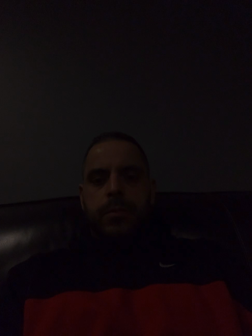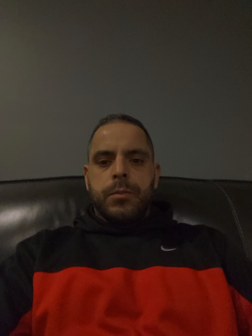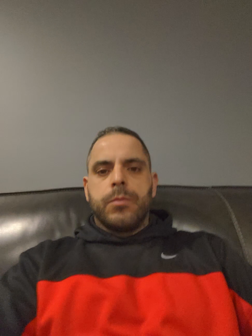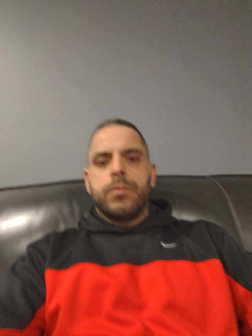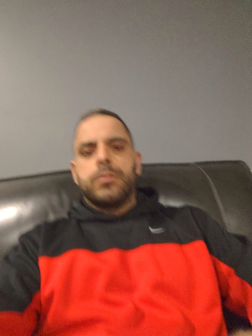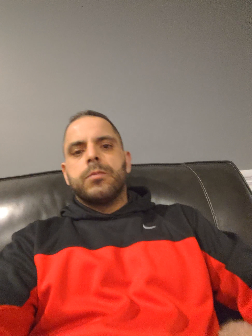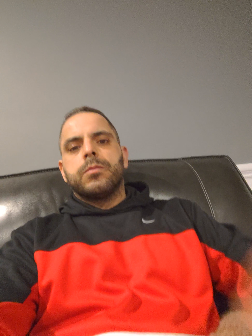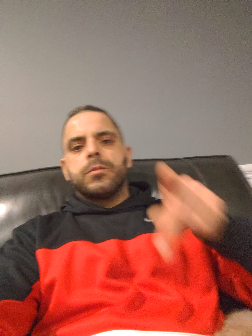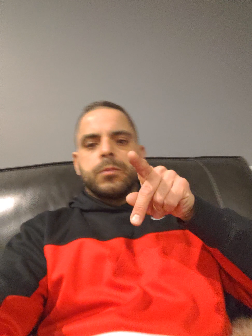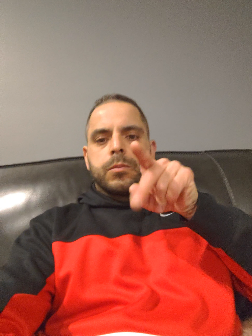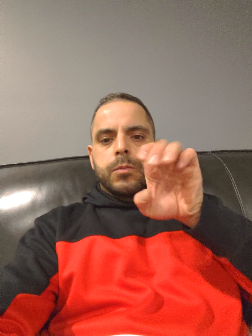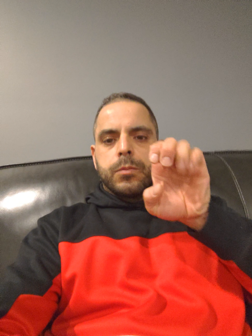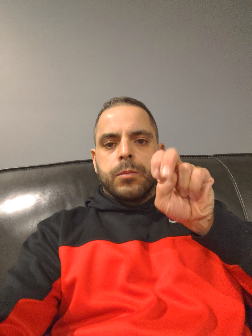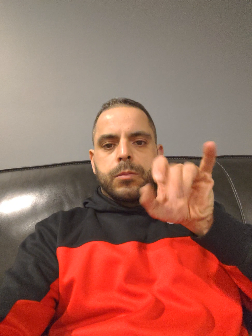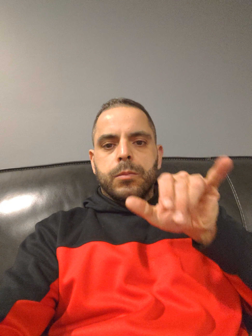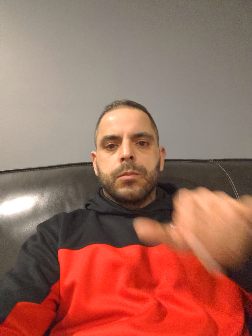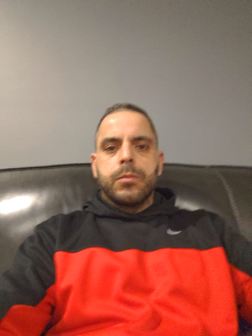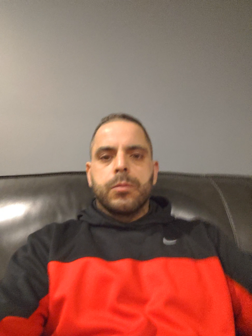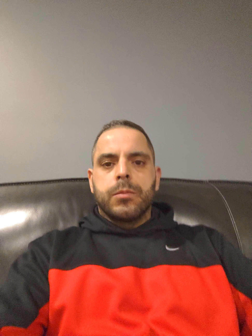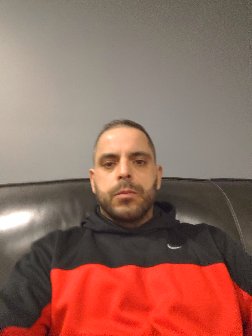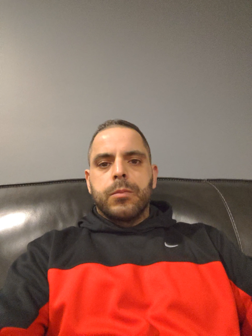penny